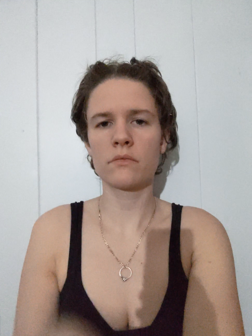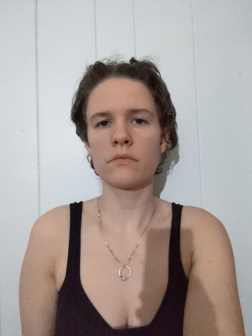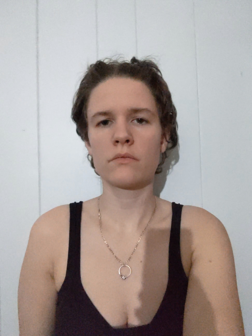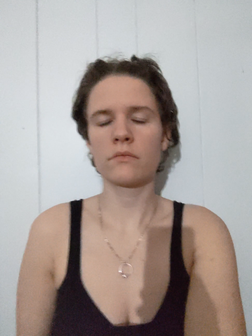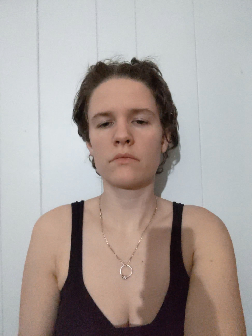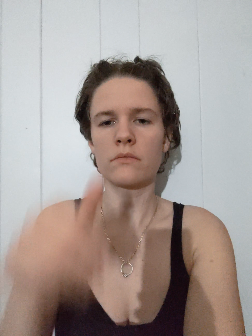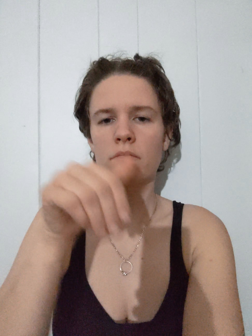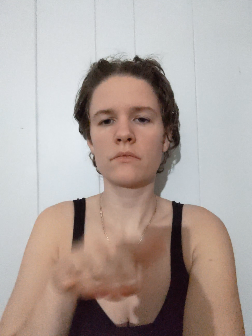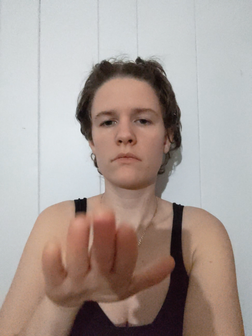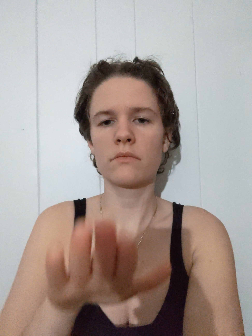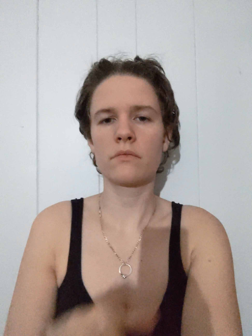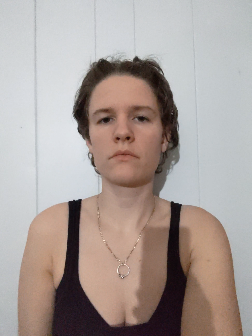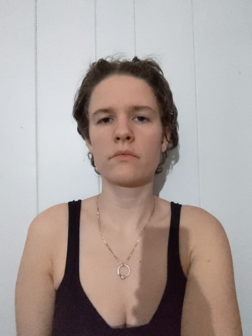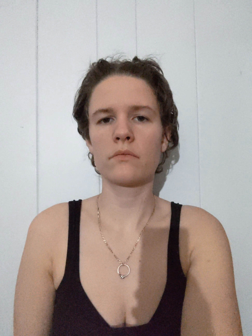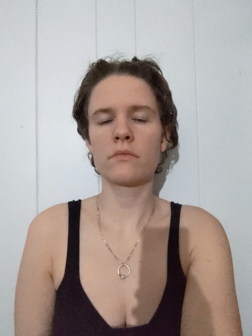into